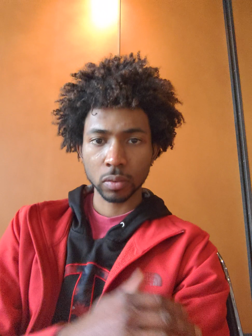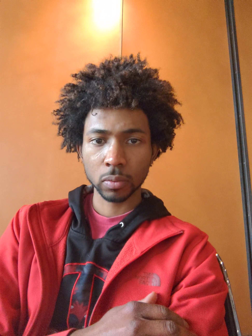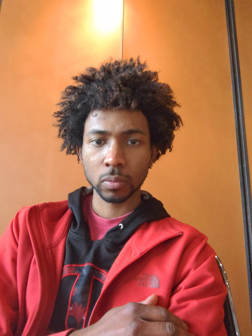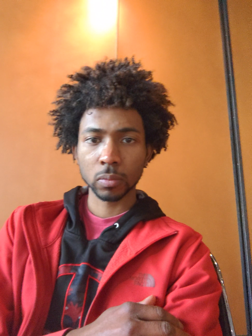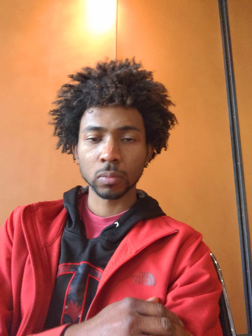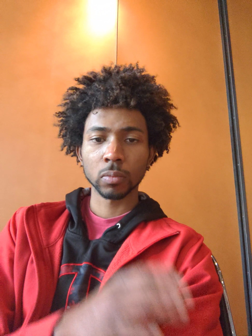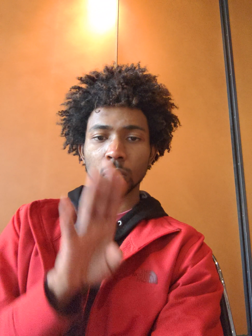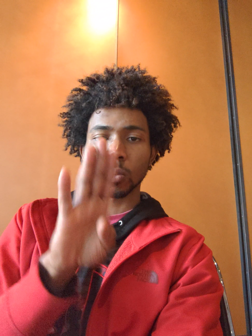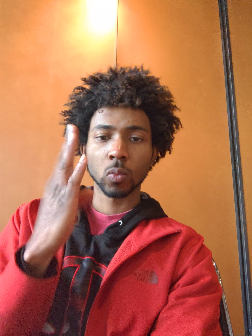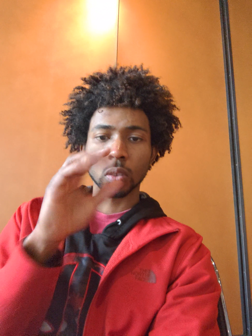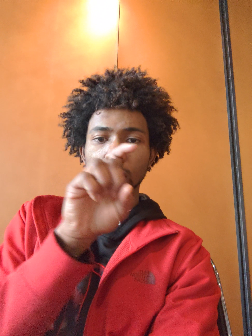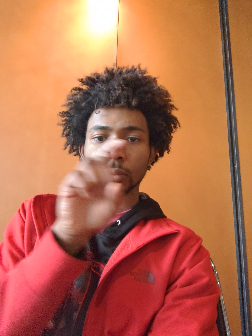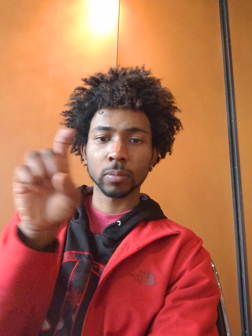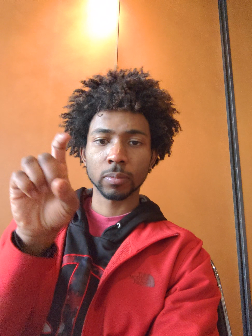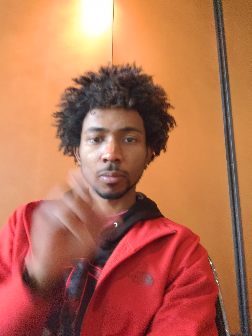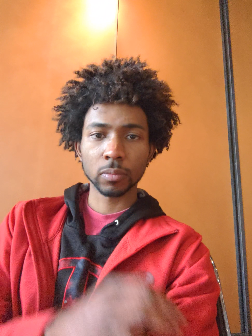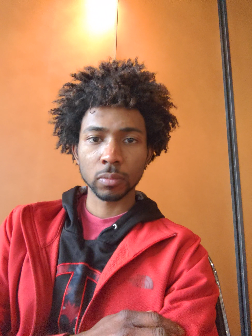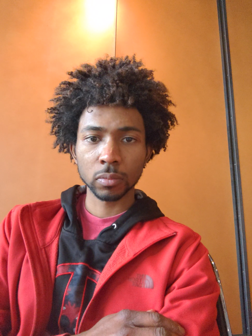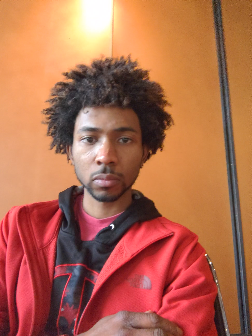closet